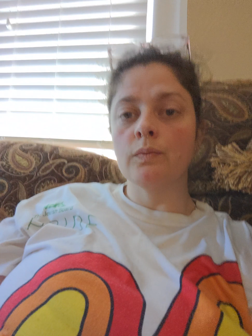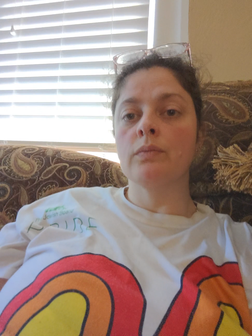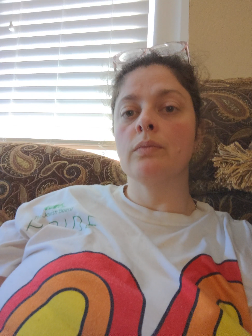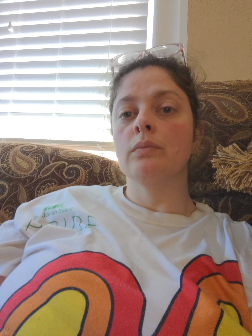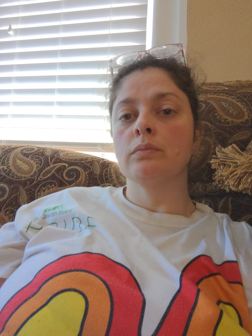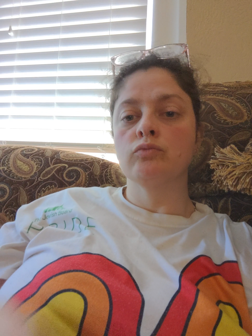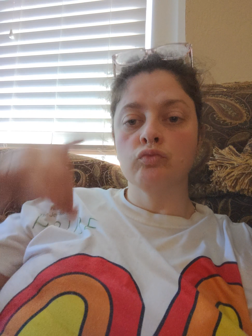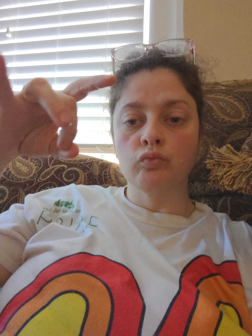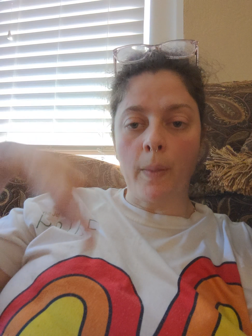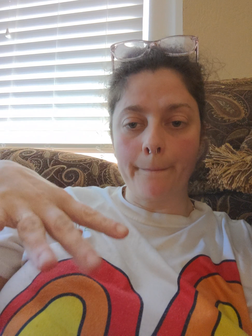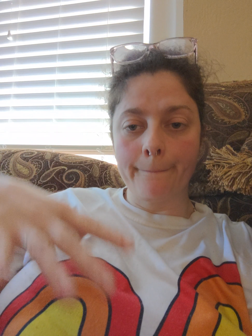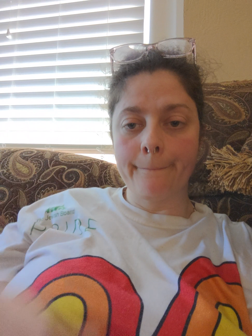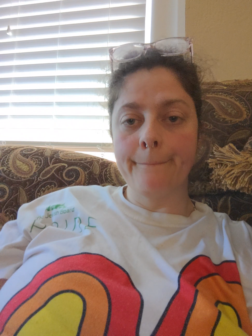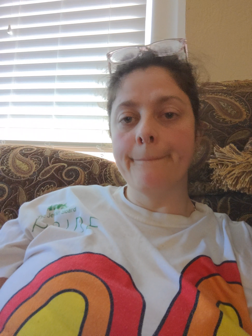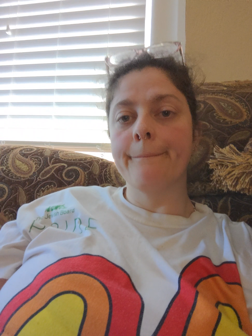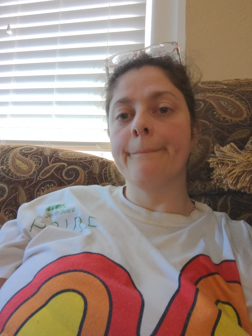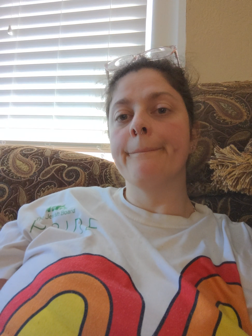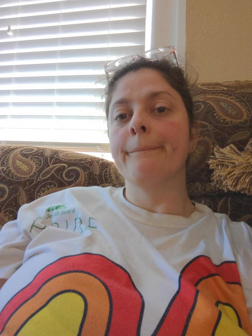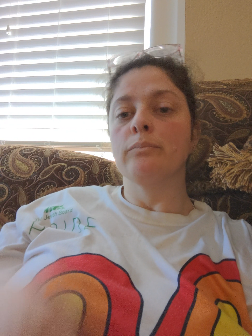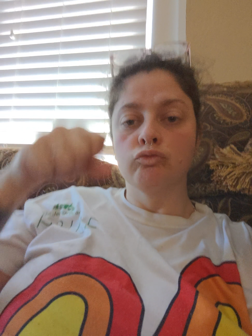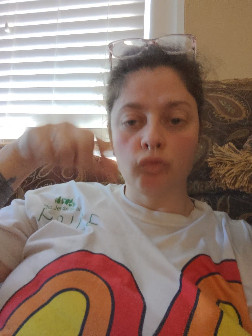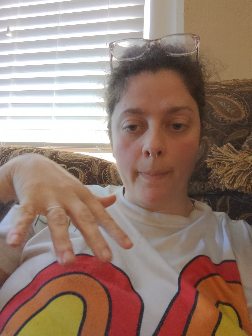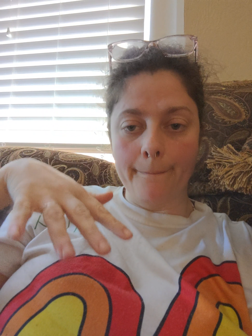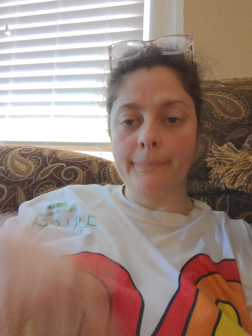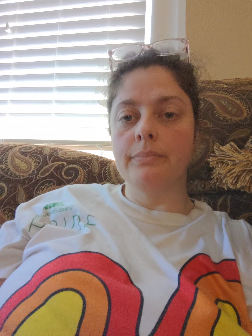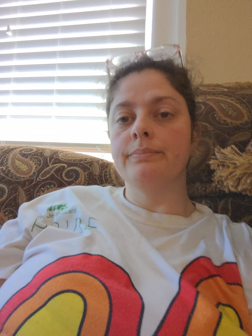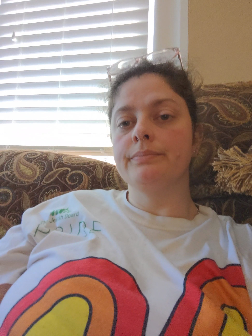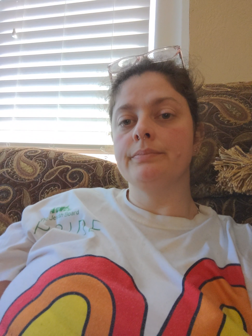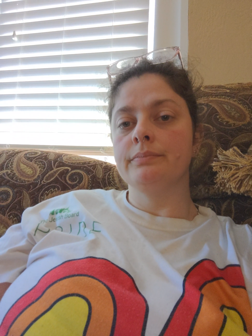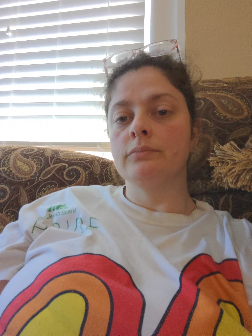drop